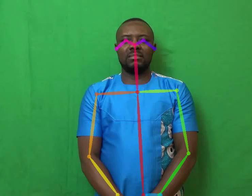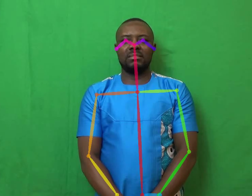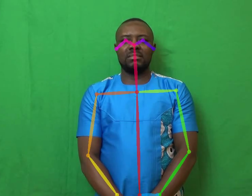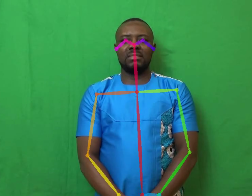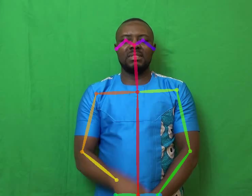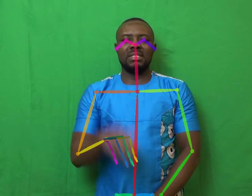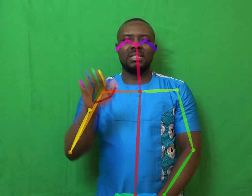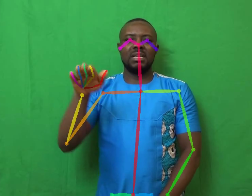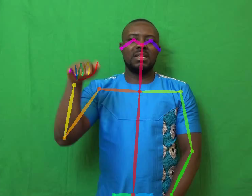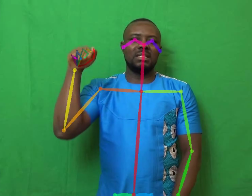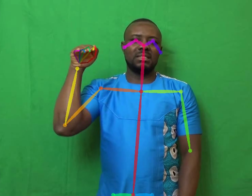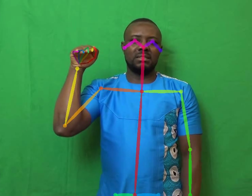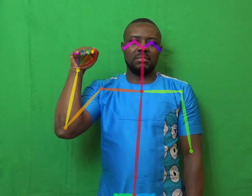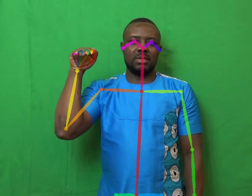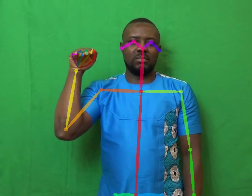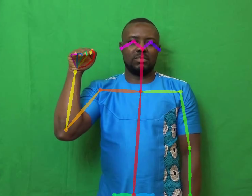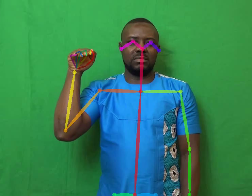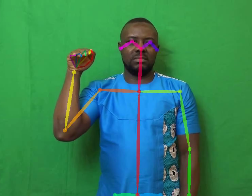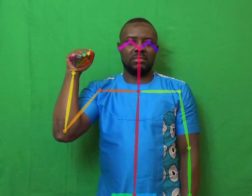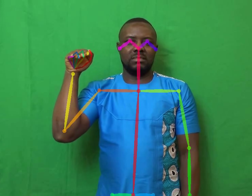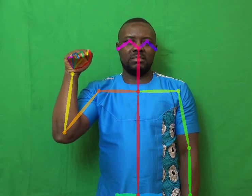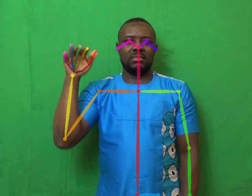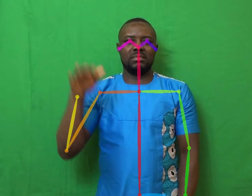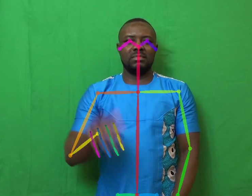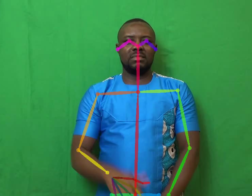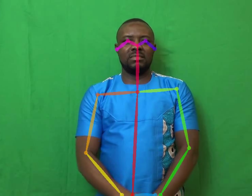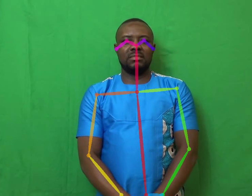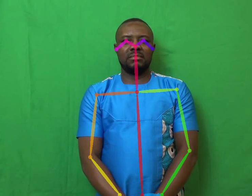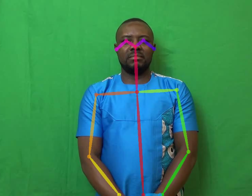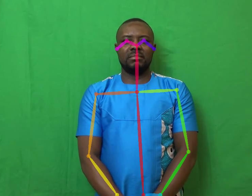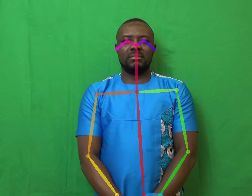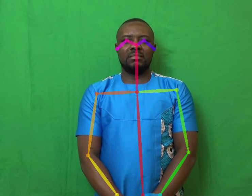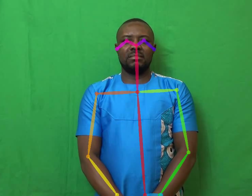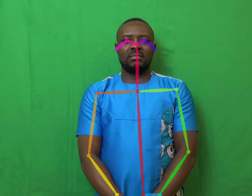Zimbabwe